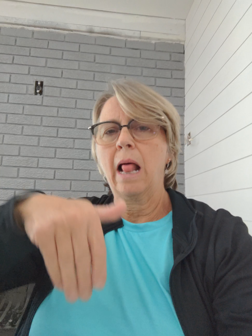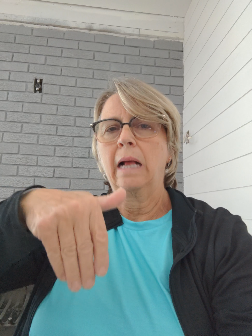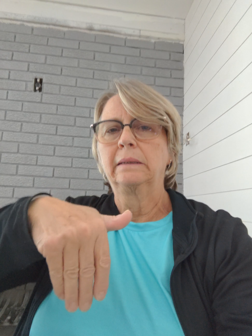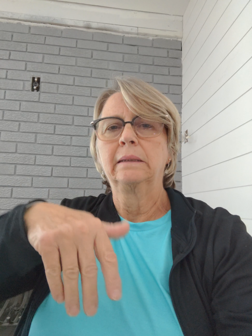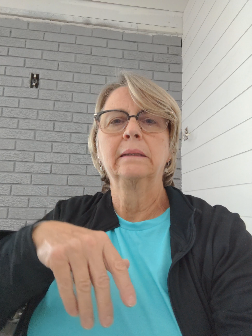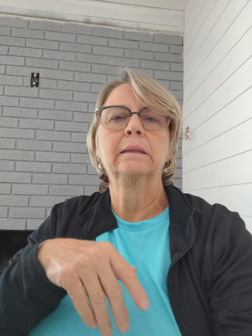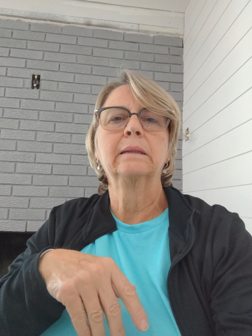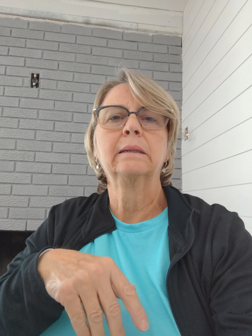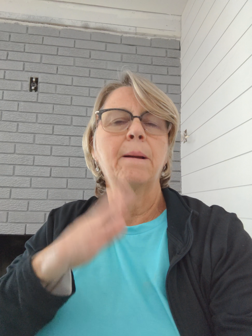night